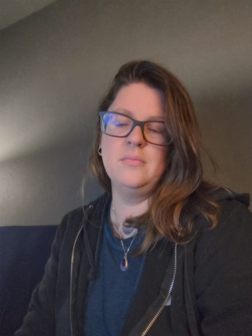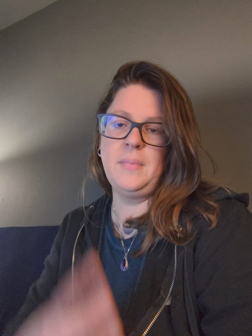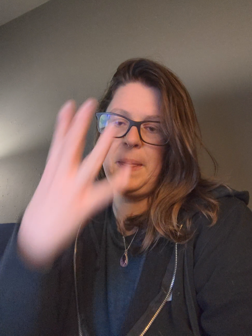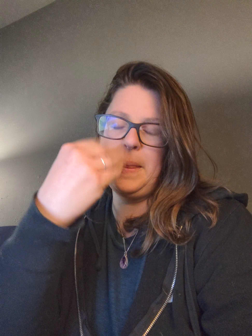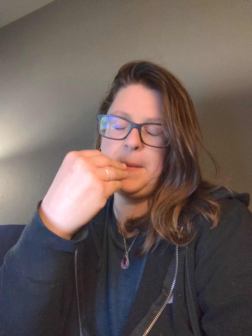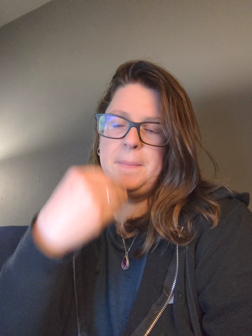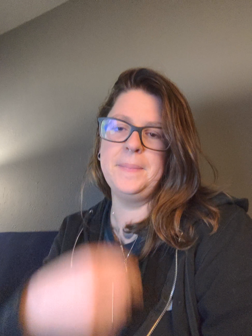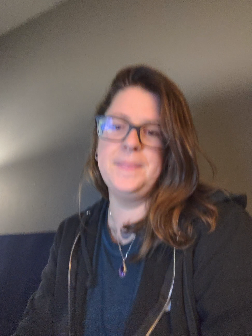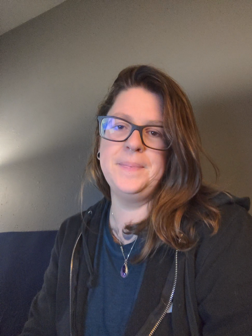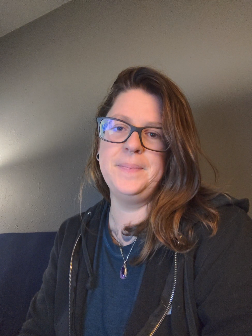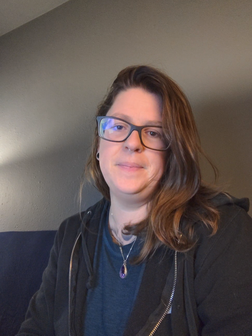nap